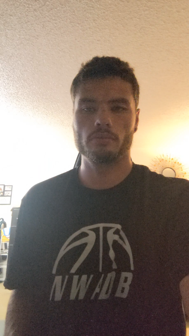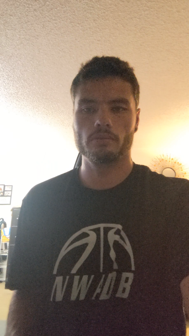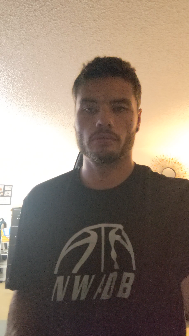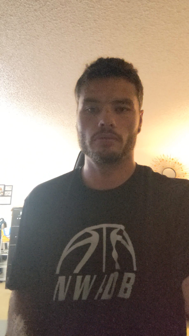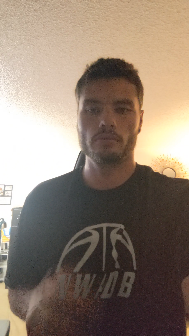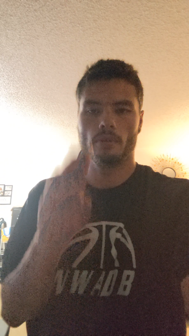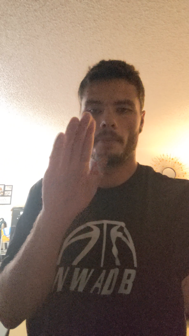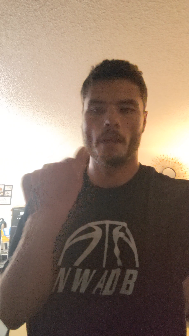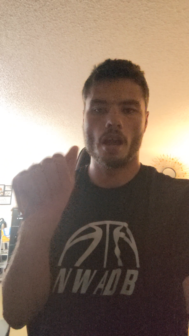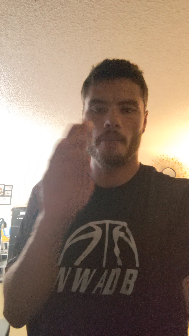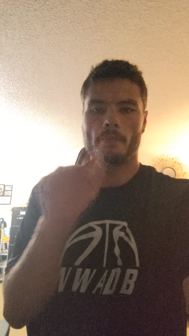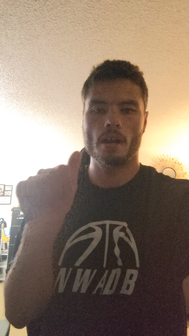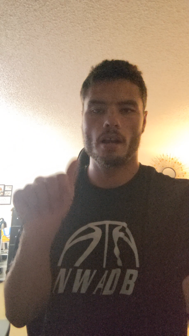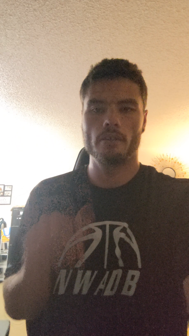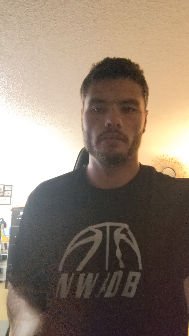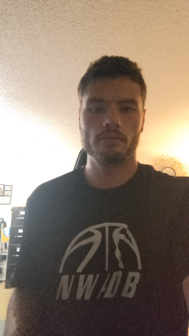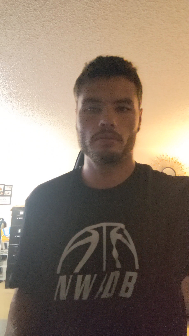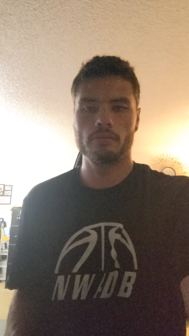baa baa